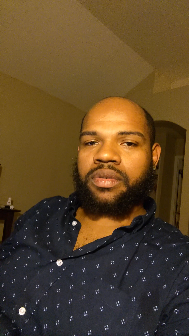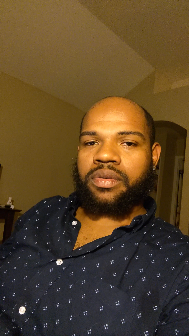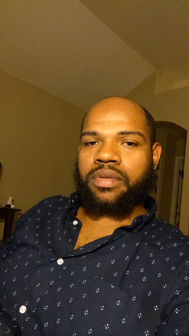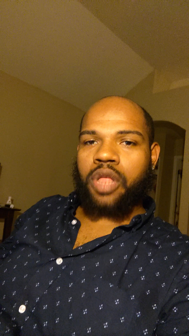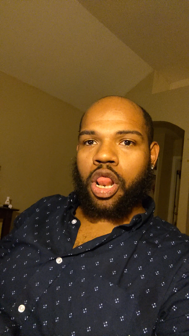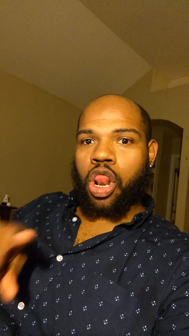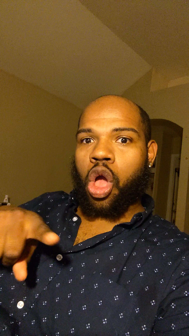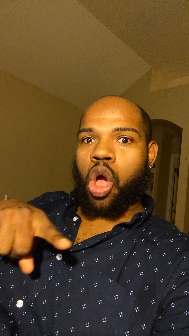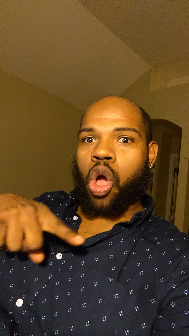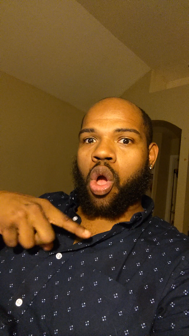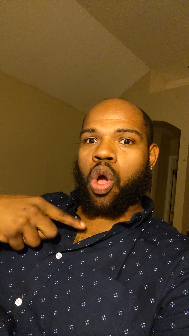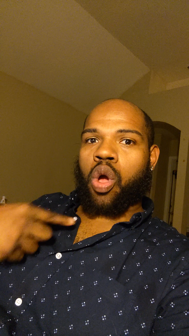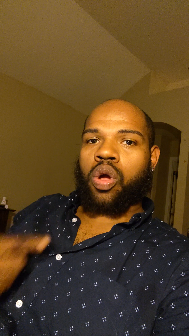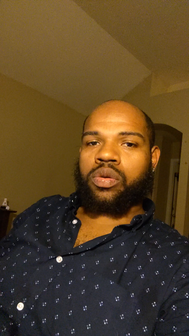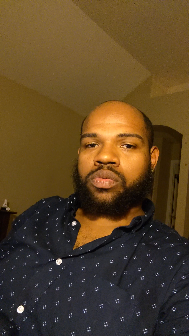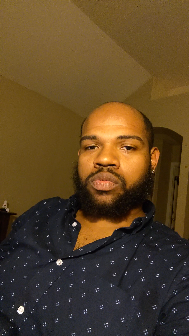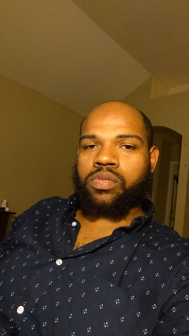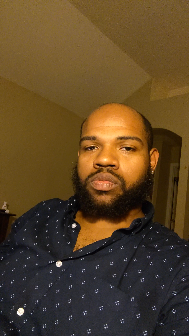long